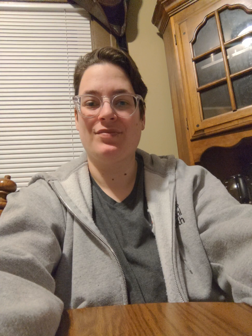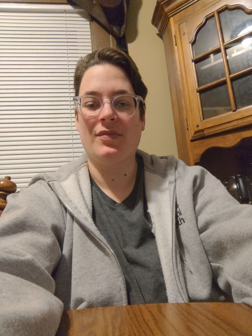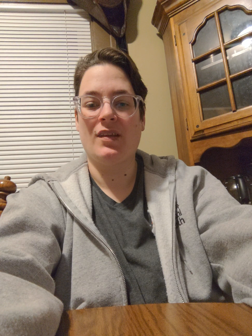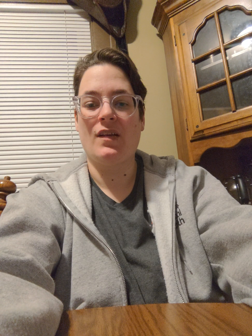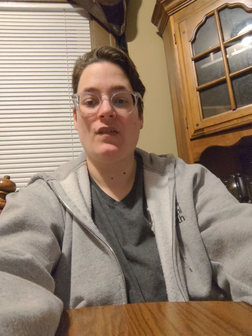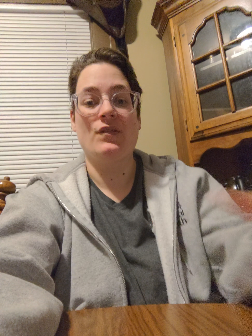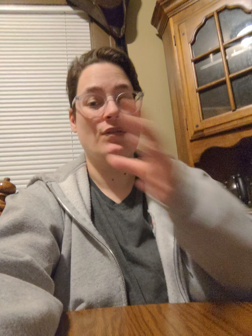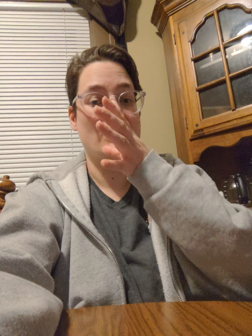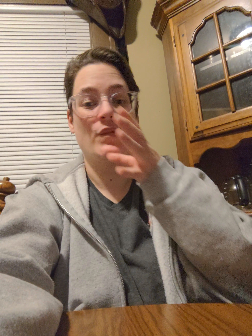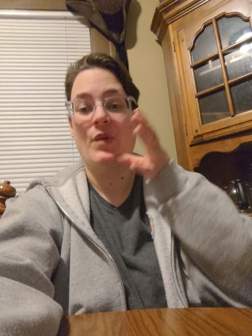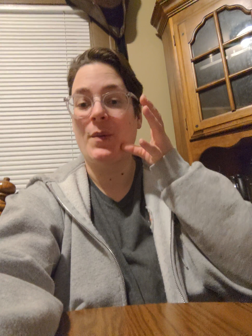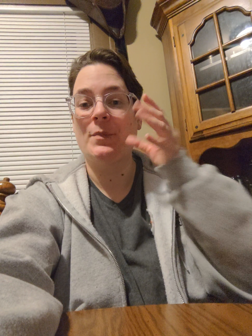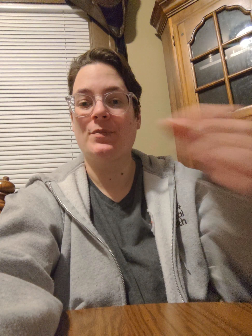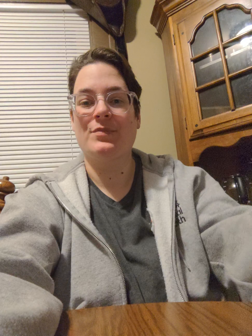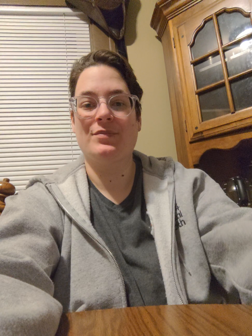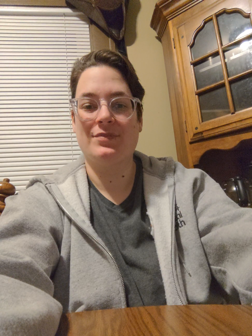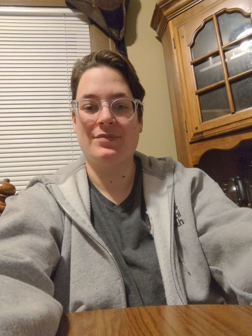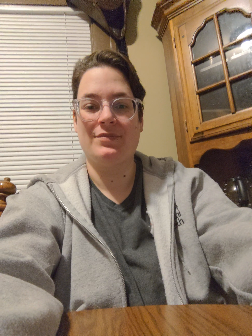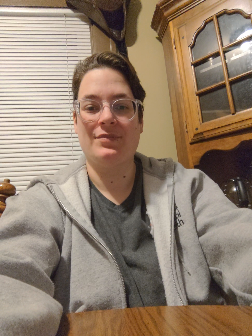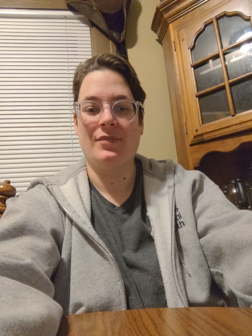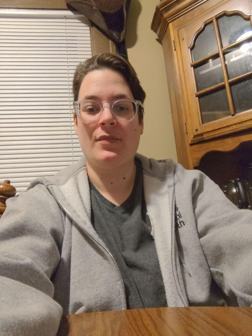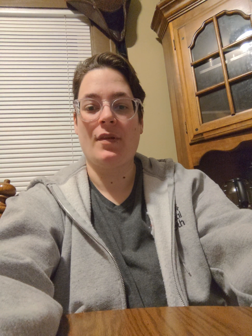farm